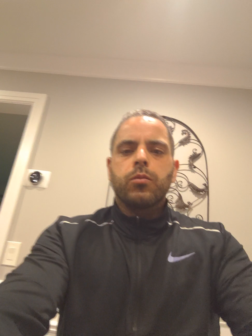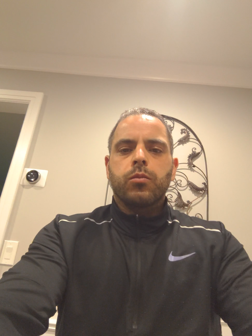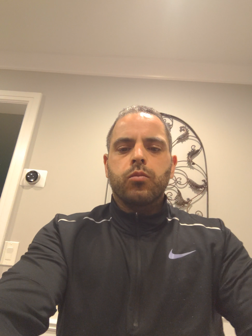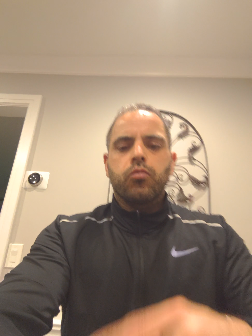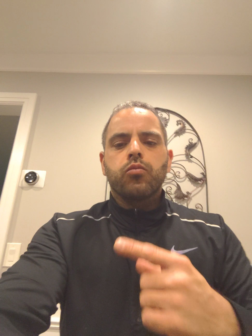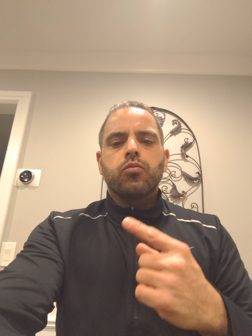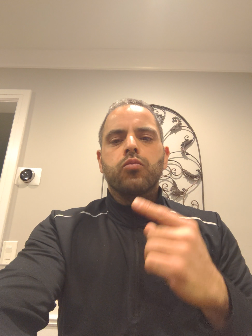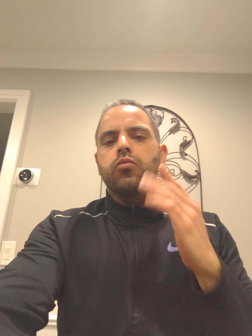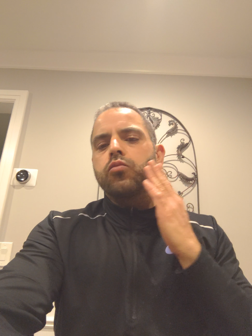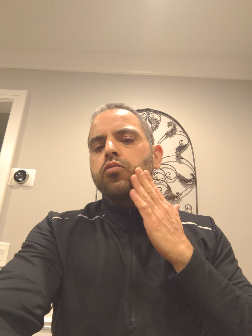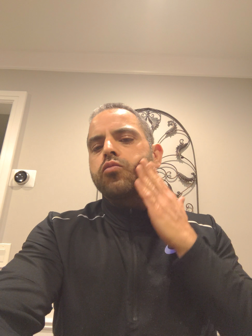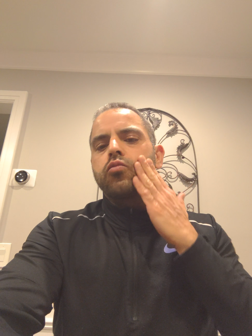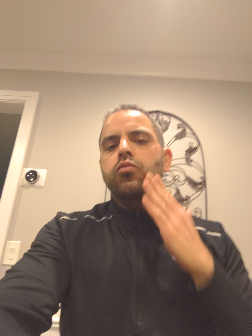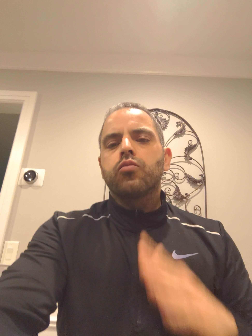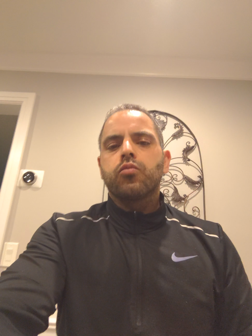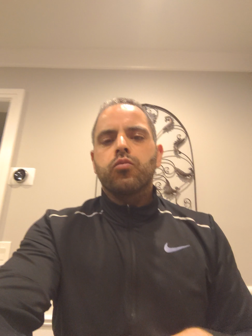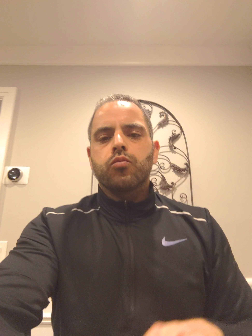cheek